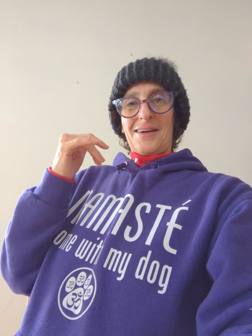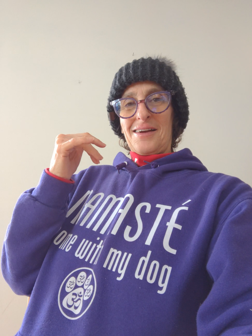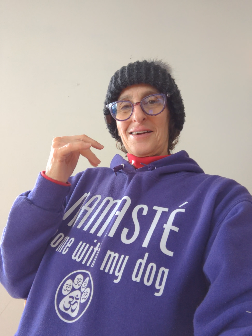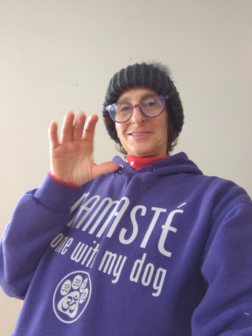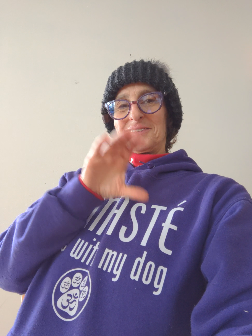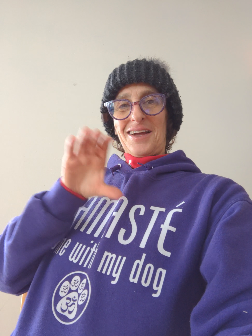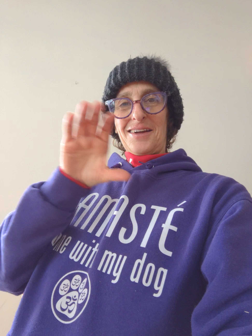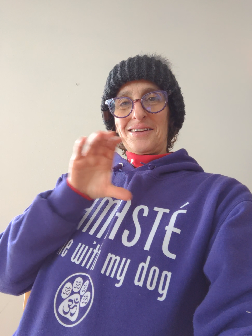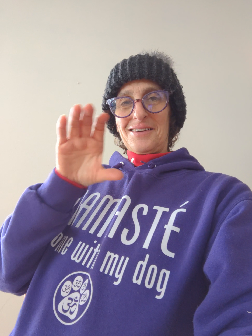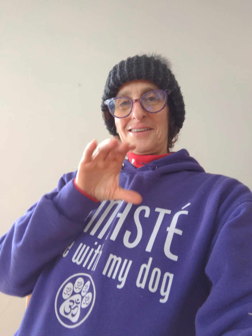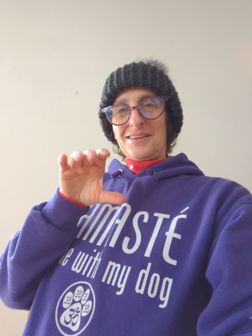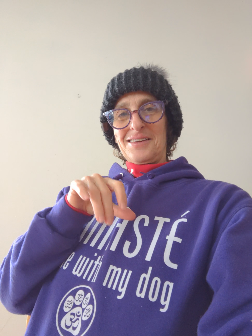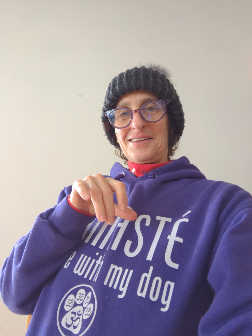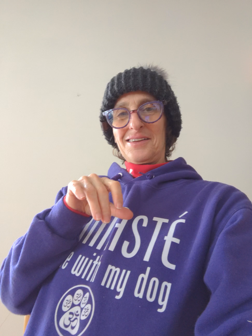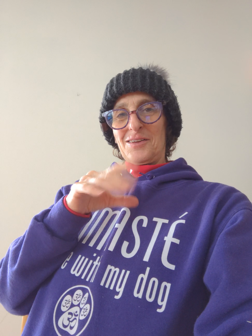chocolate